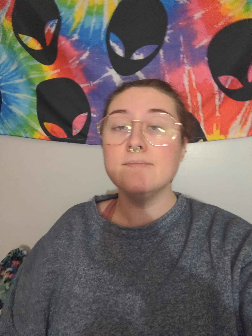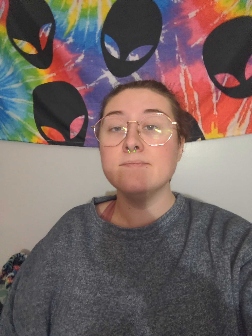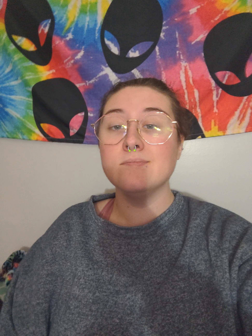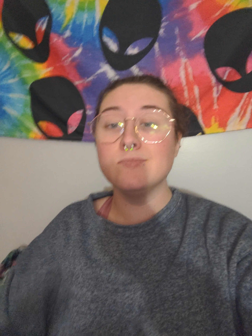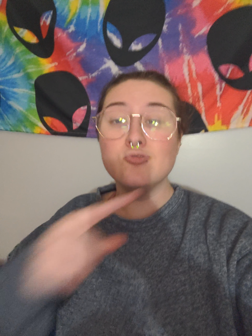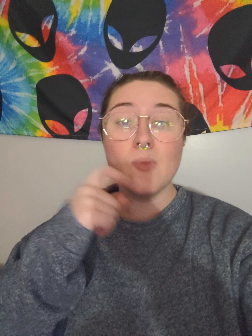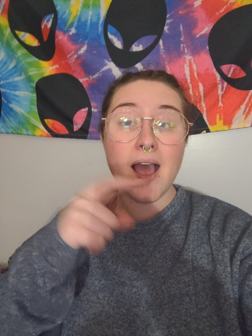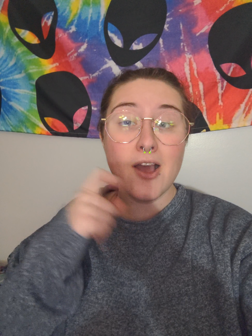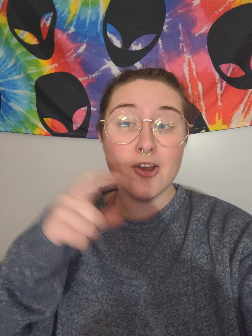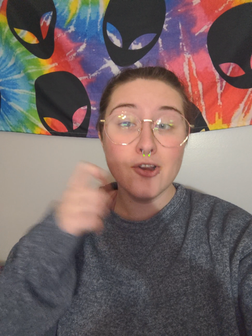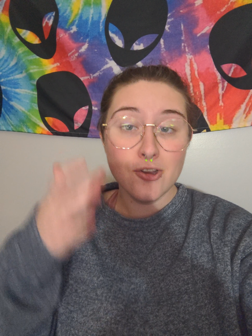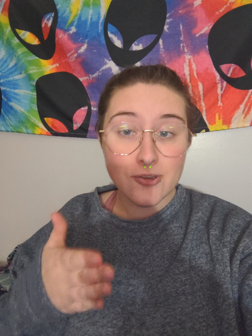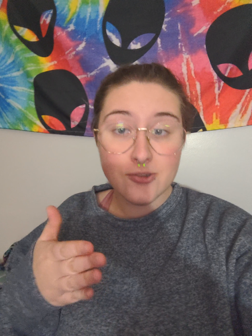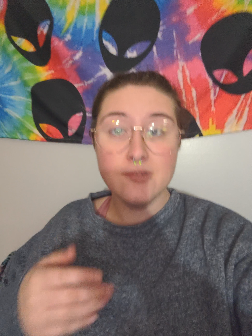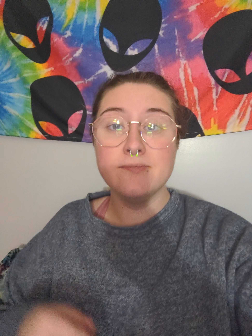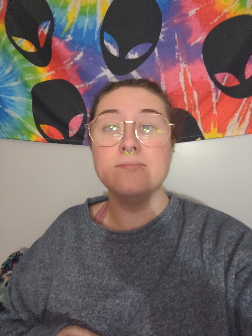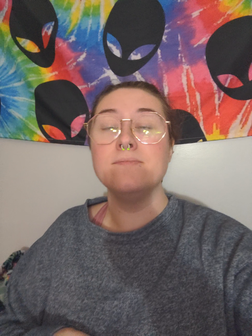dryer